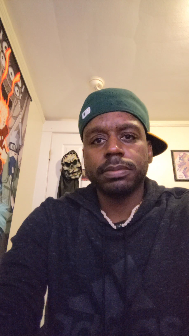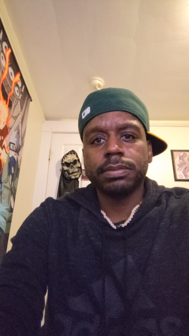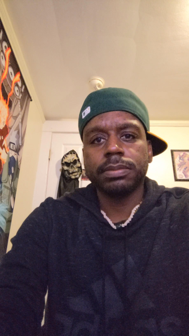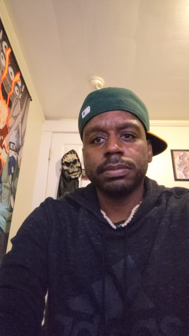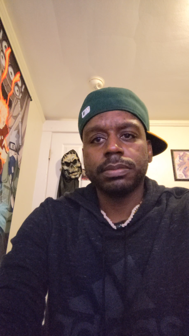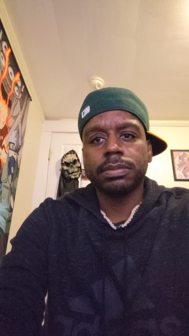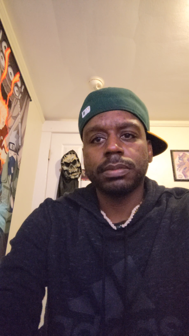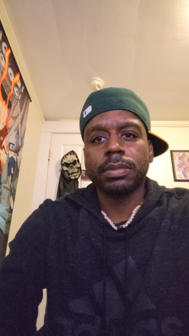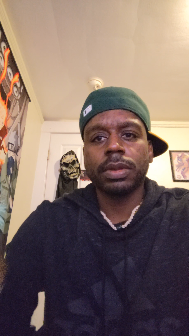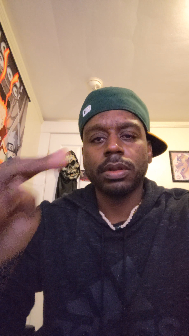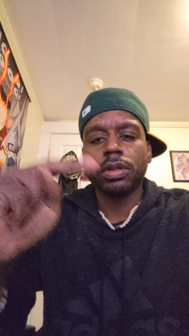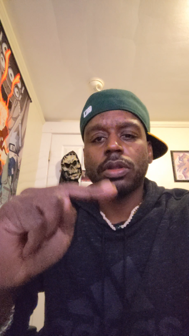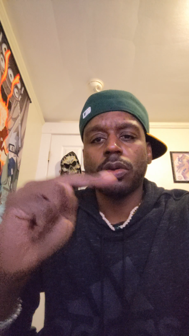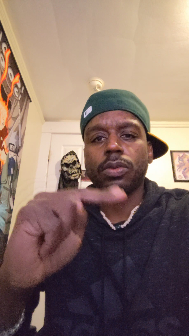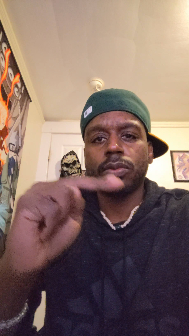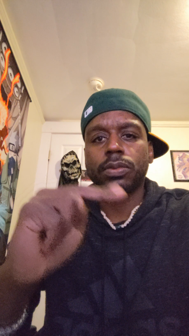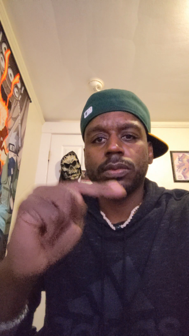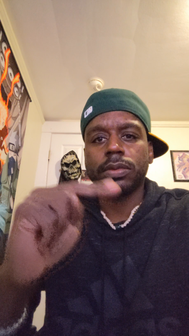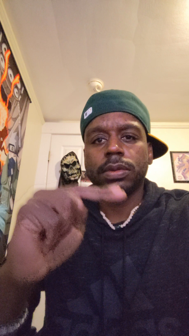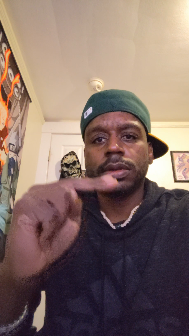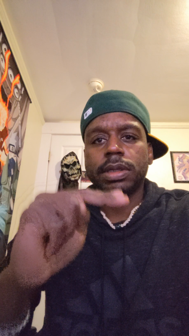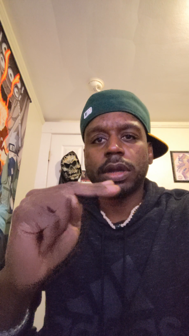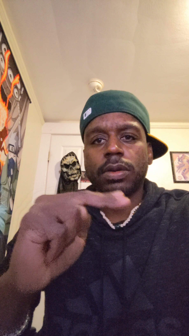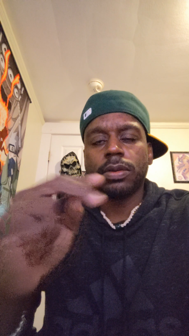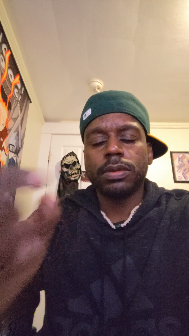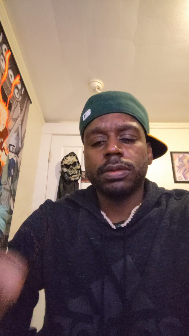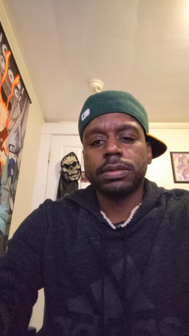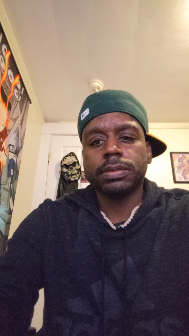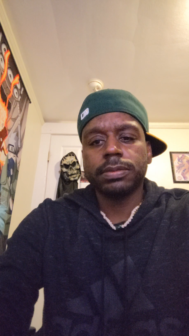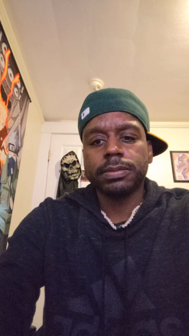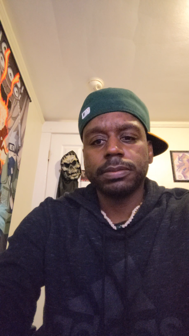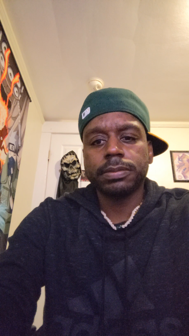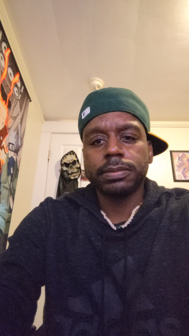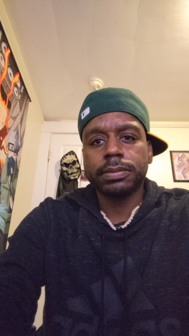nurse